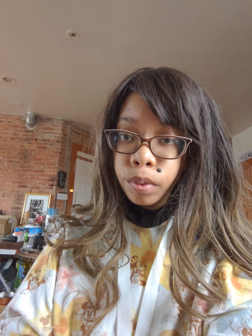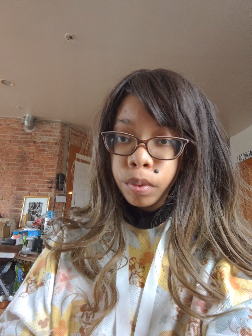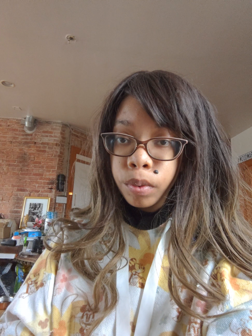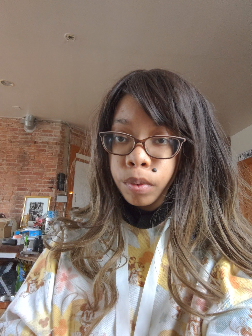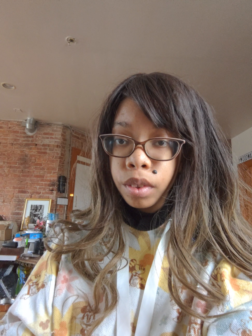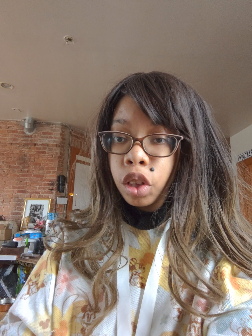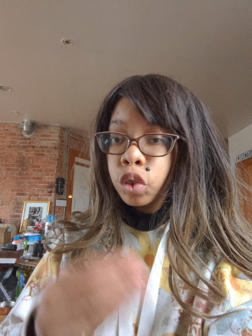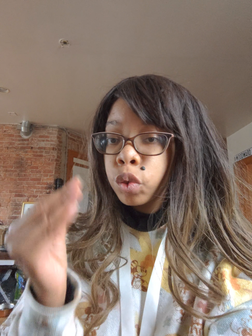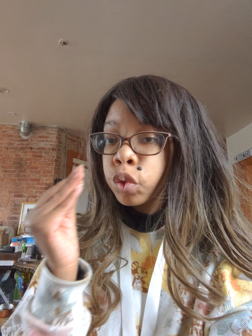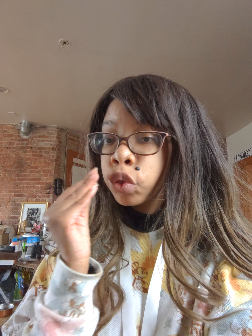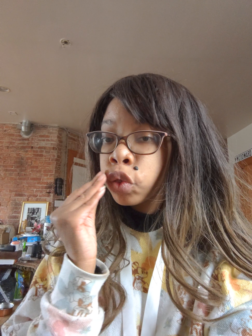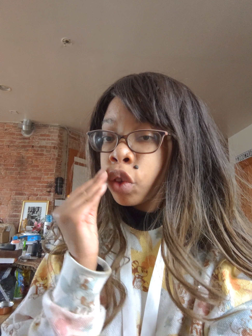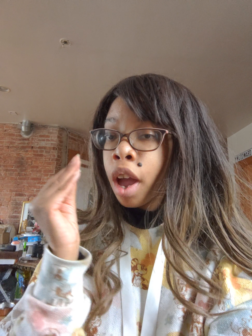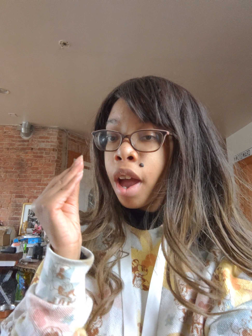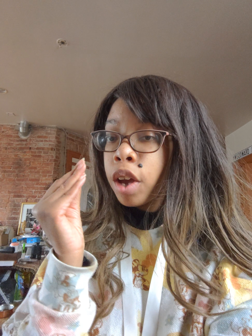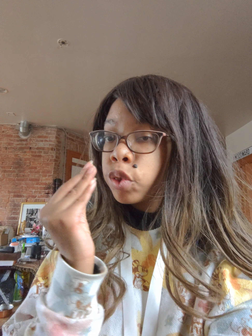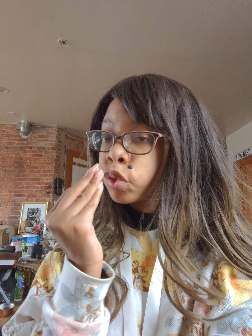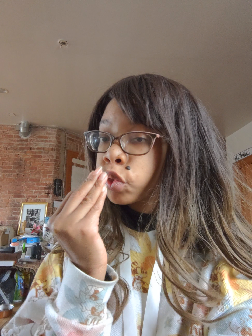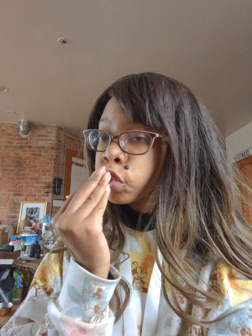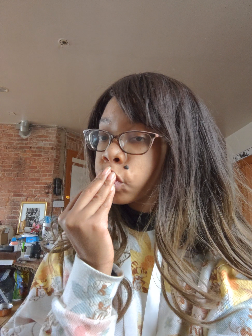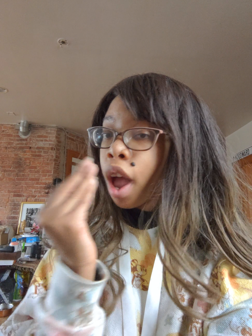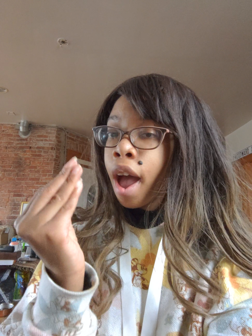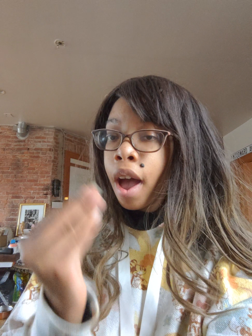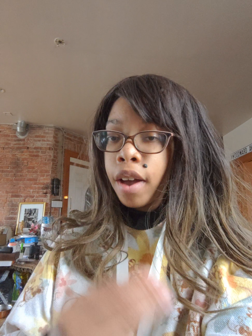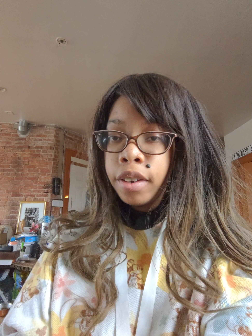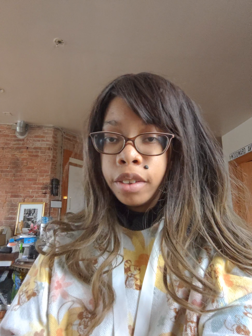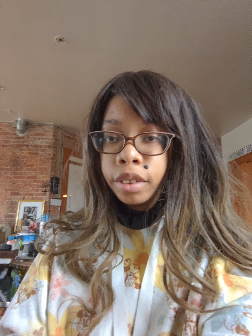kiss